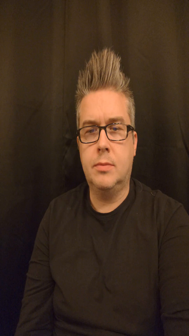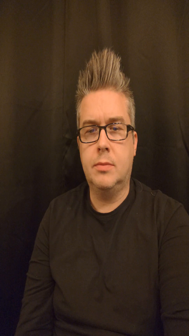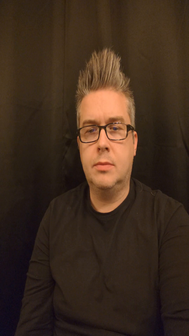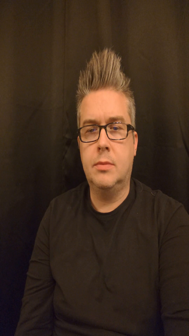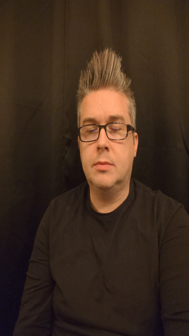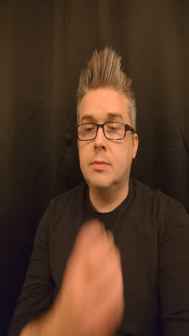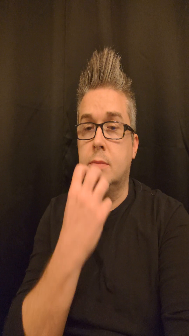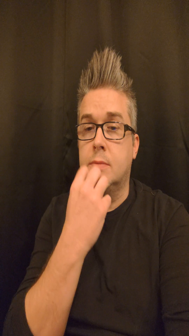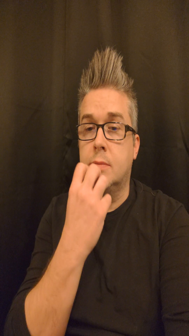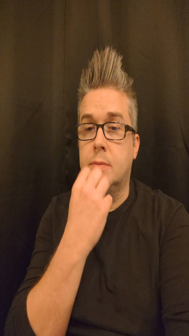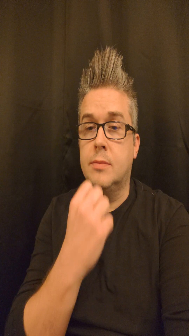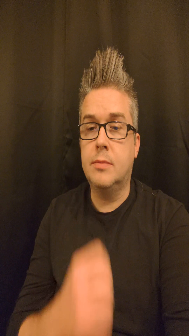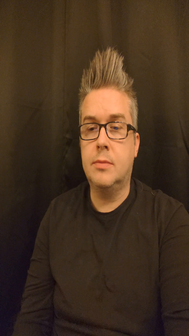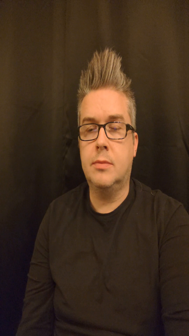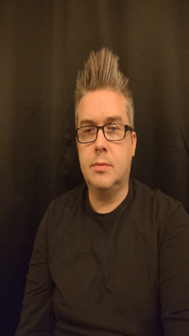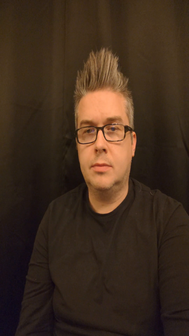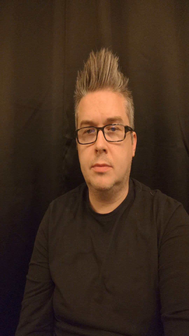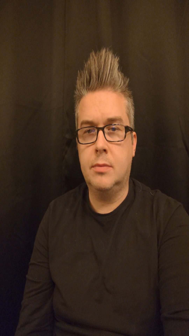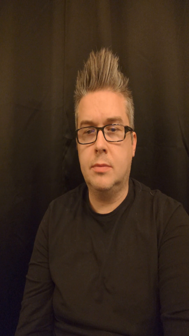underwear